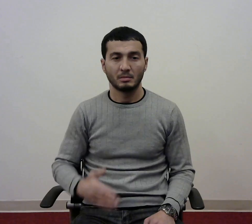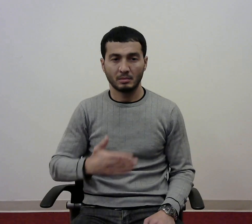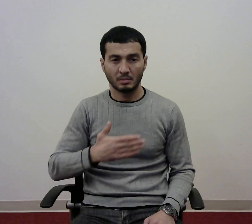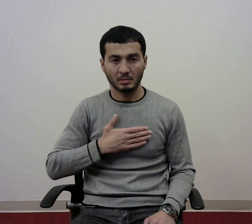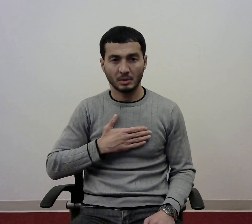mən